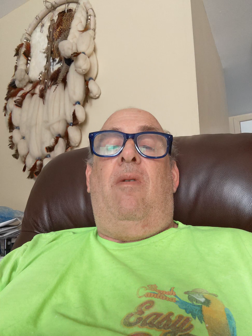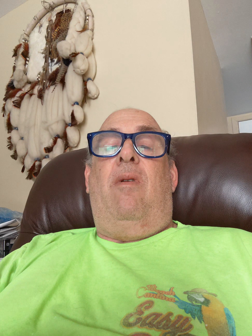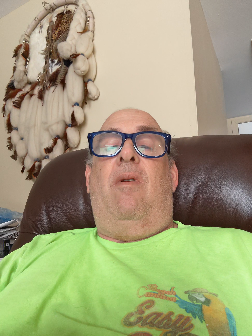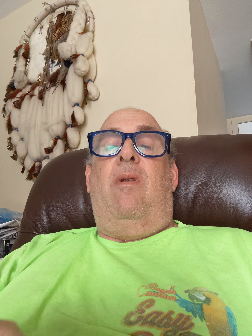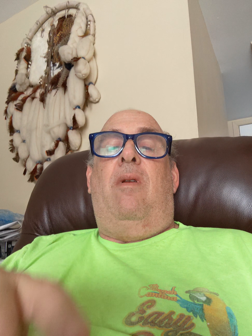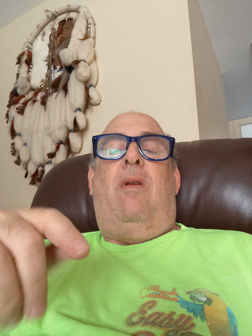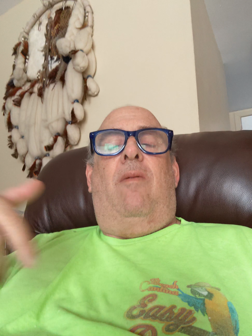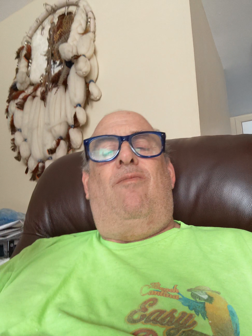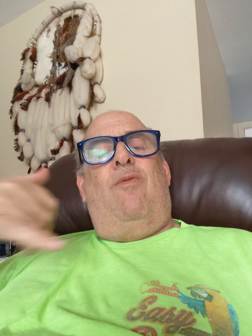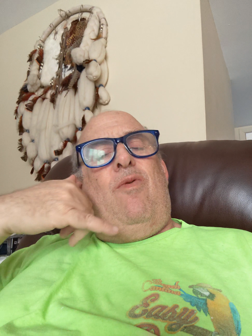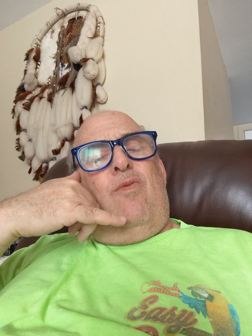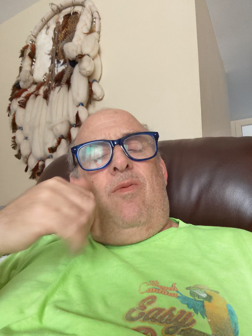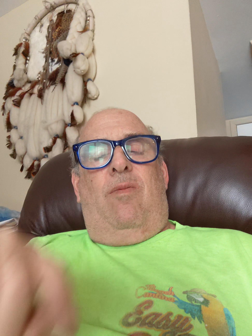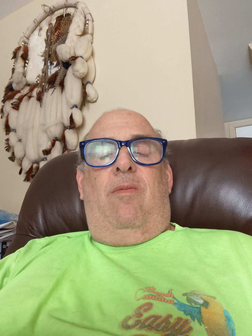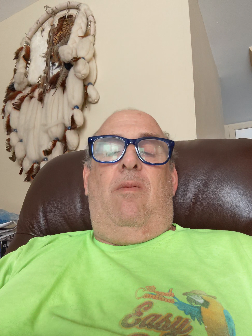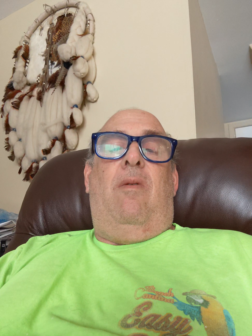call on the phone